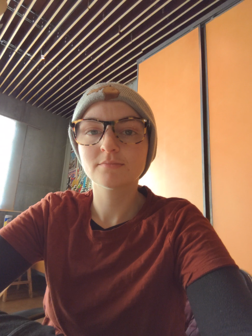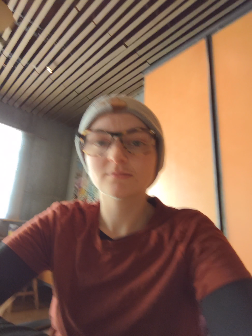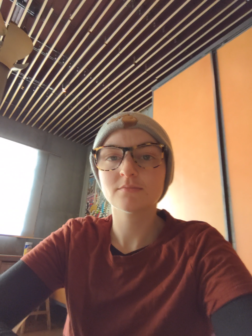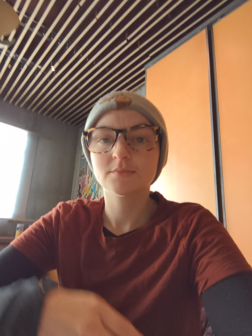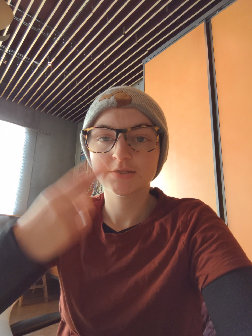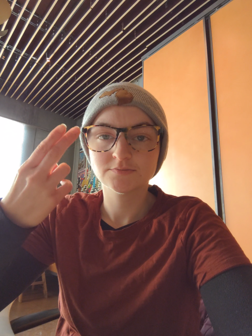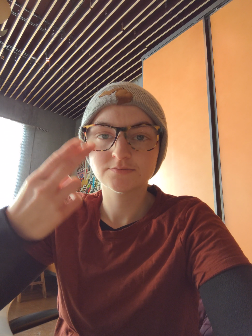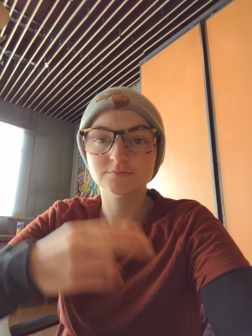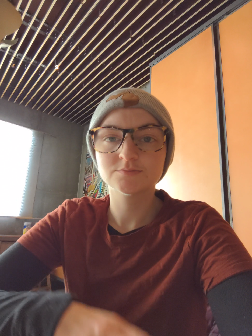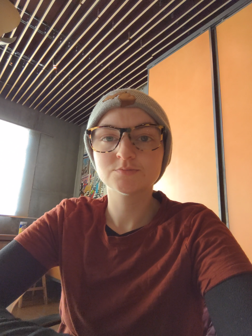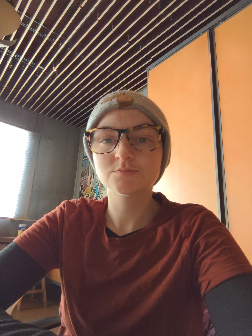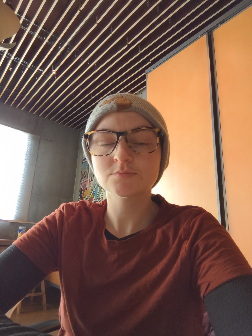high